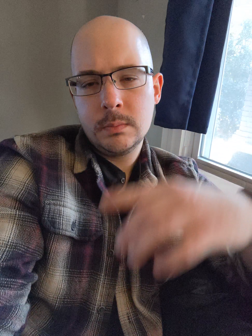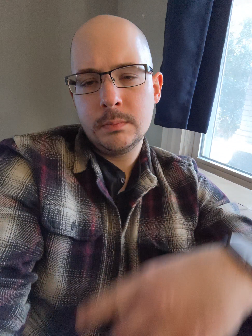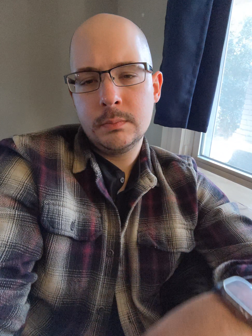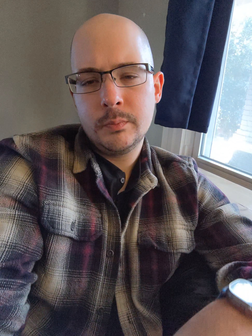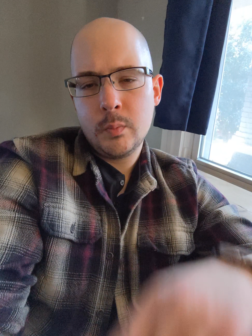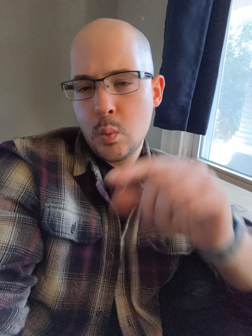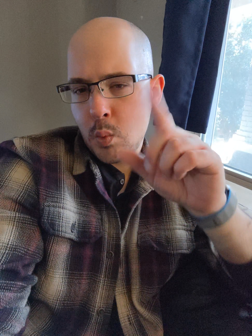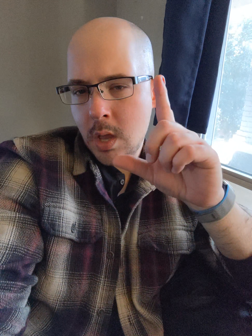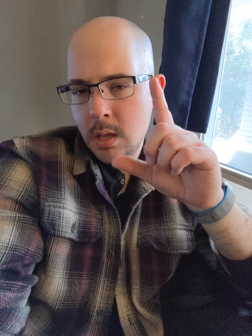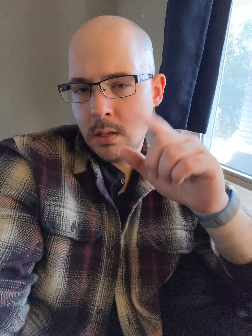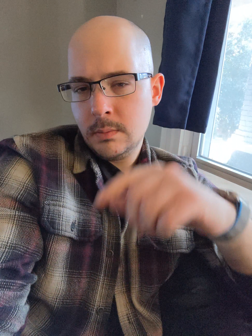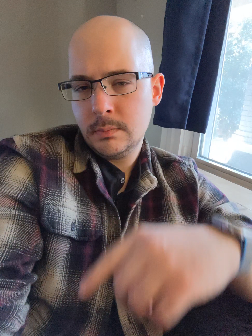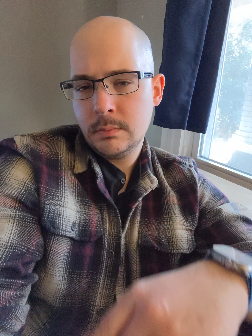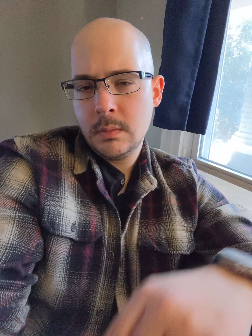wake